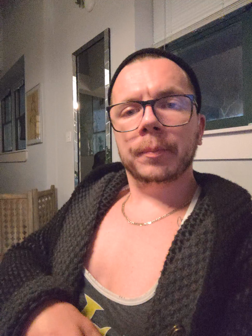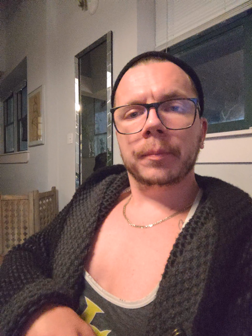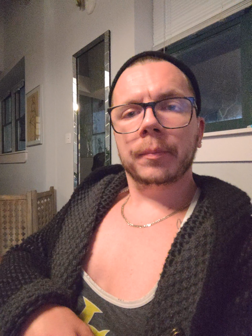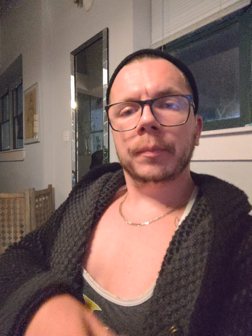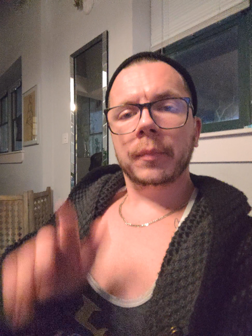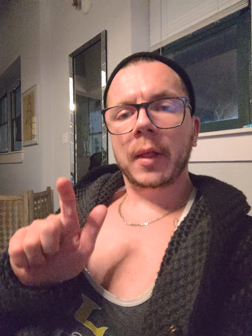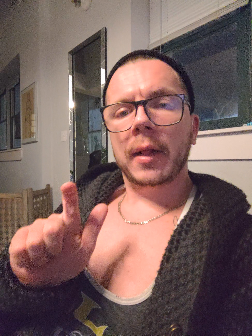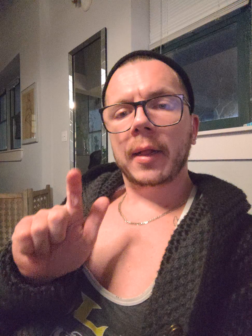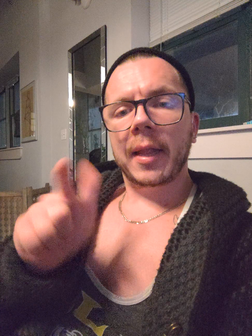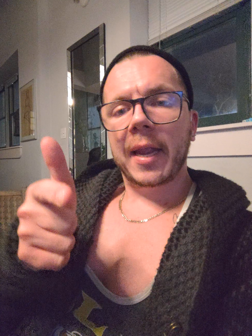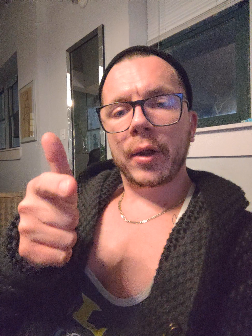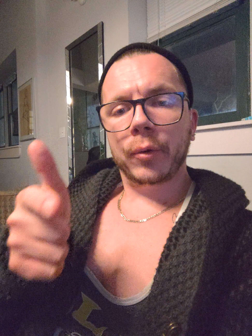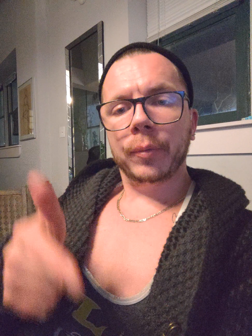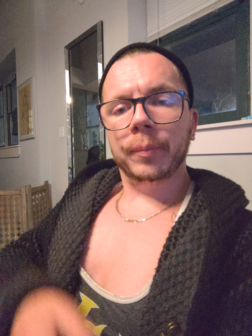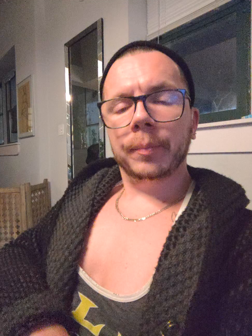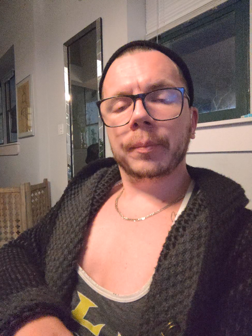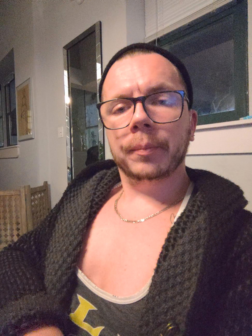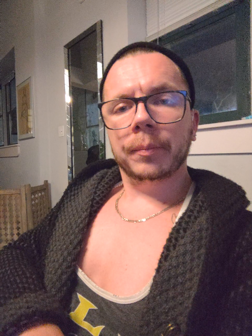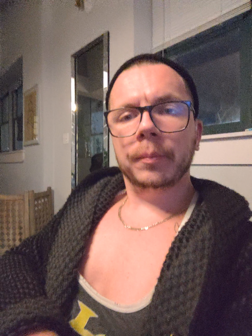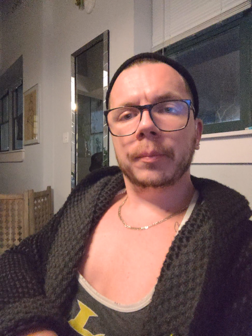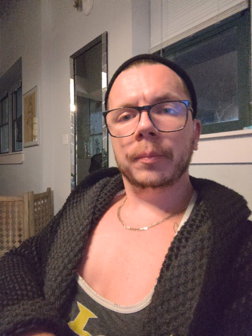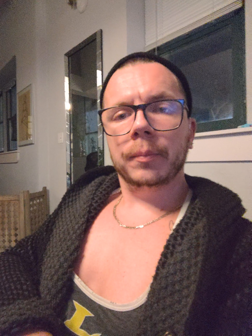later